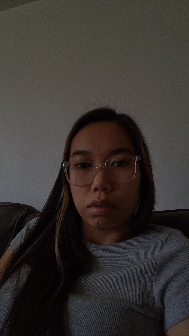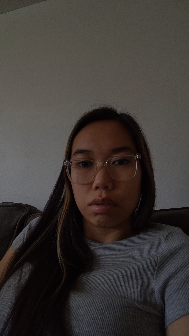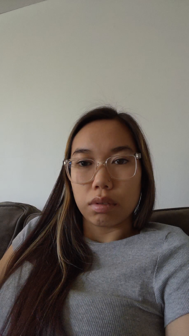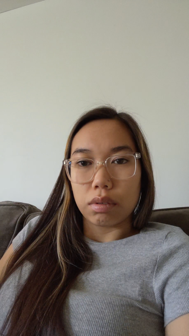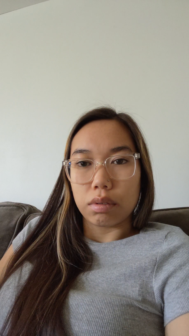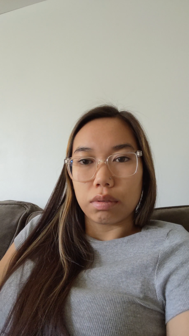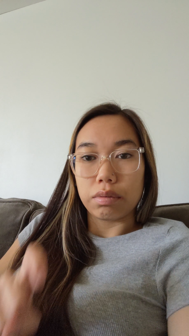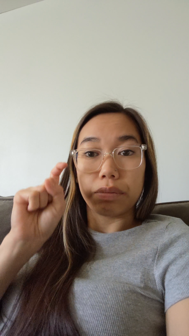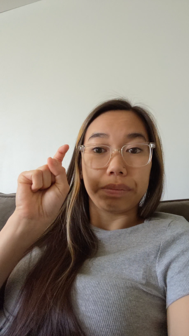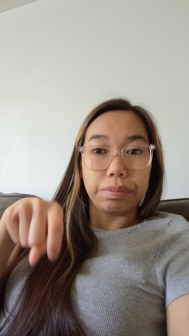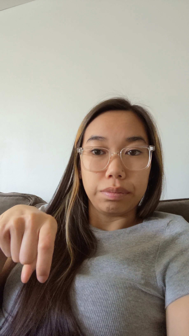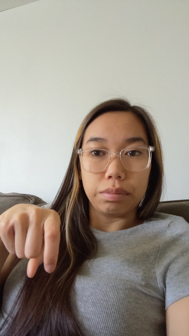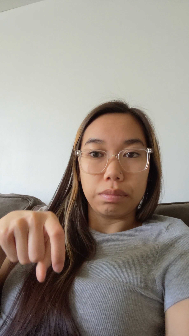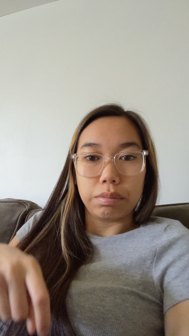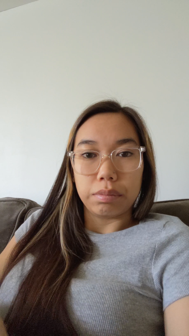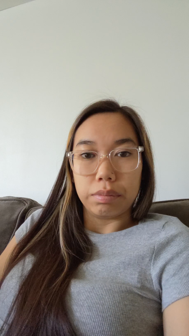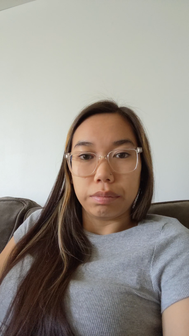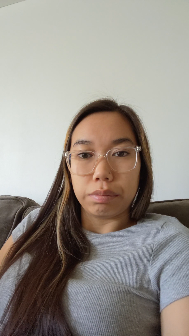must